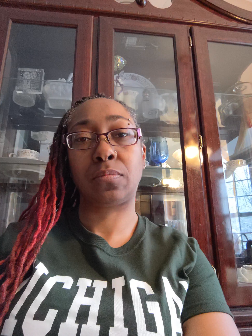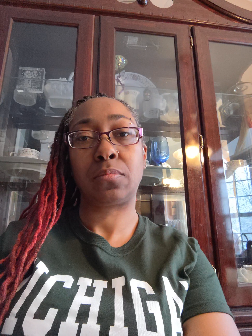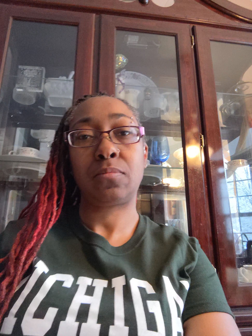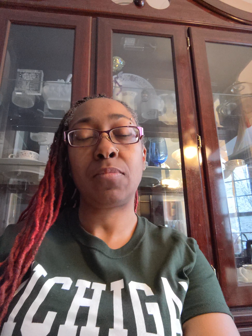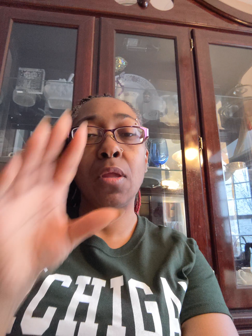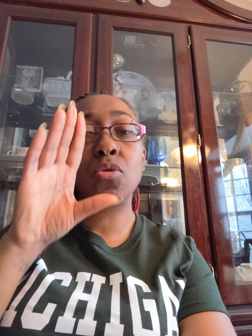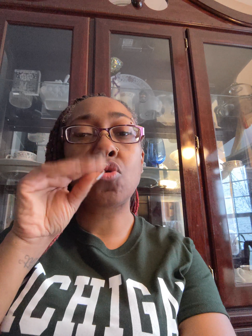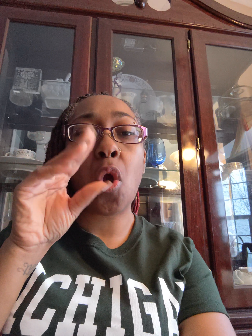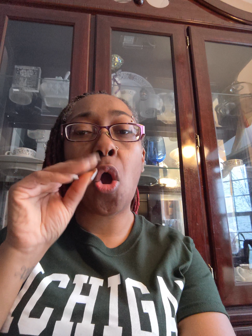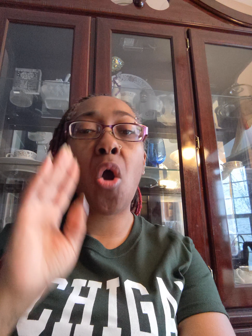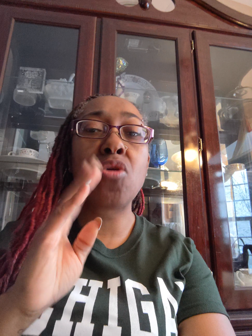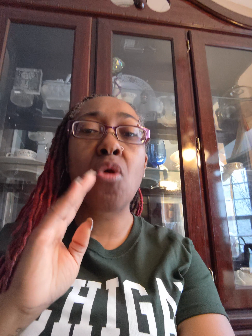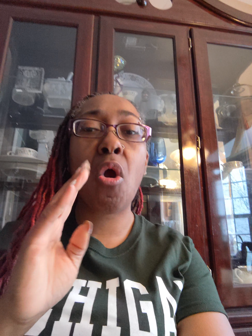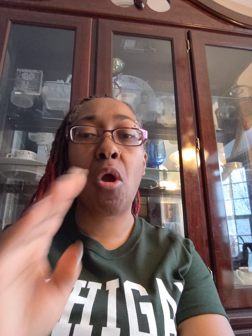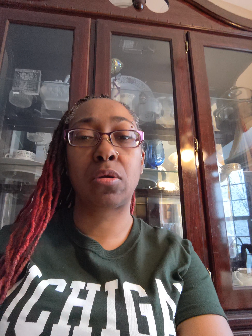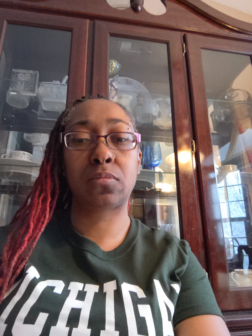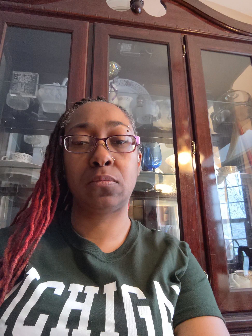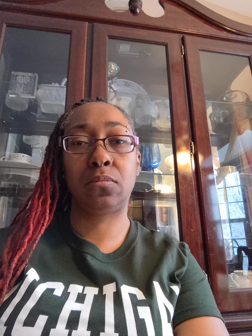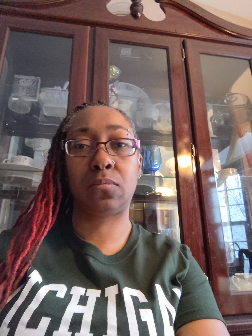talk